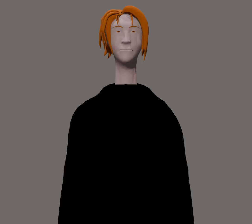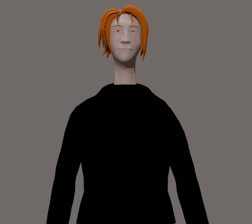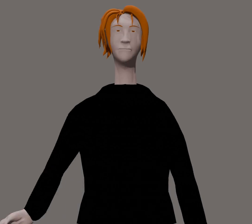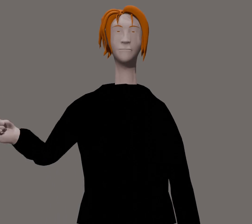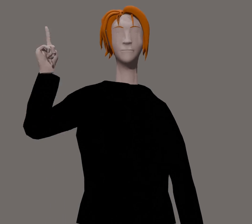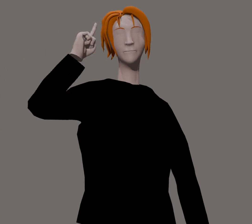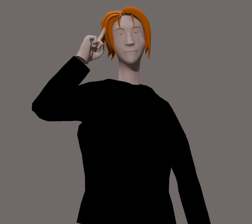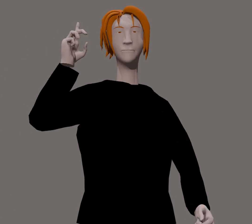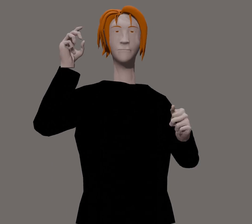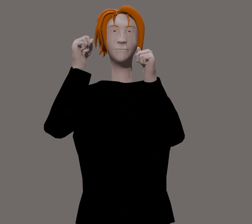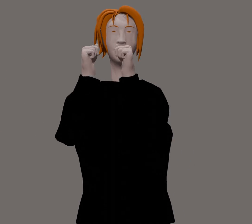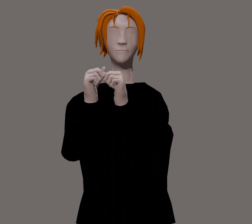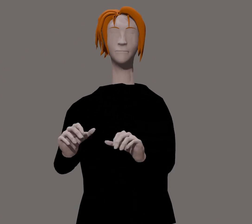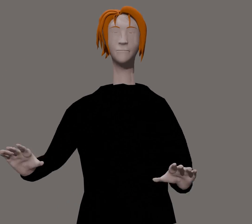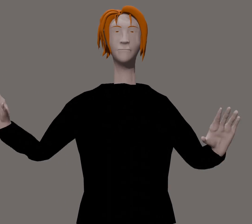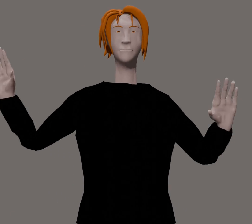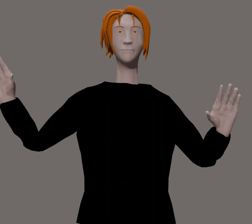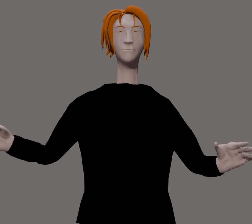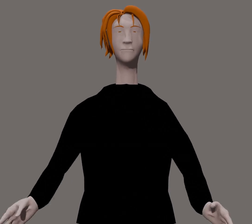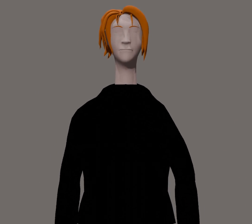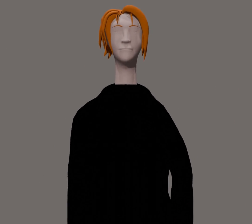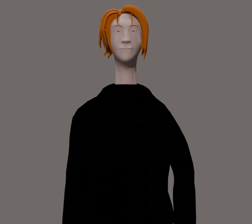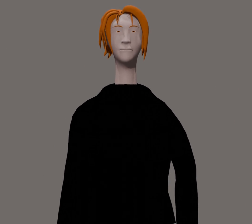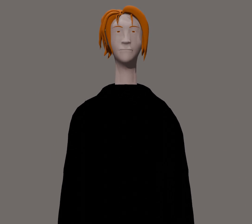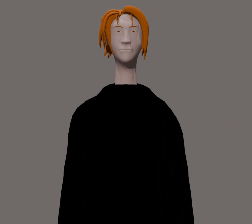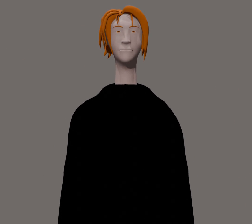Broadminded